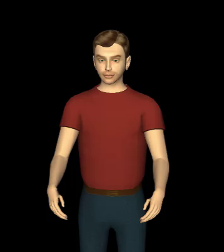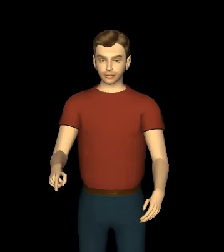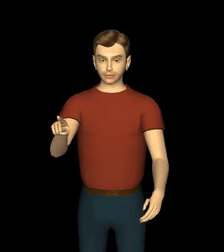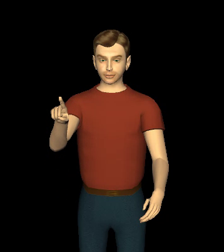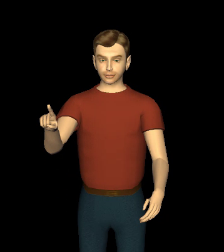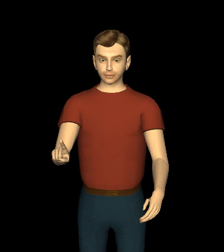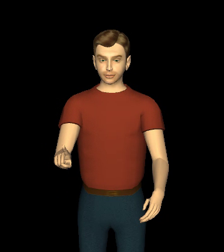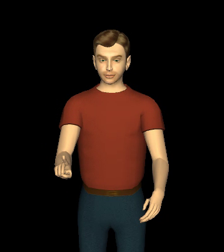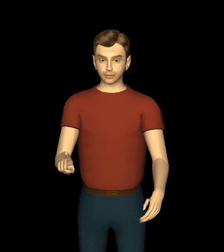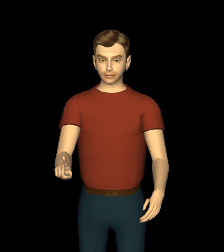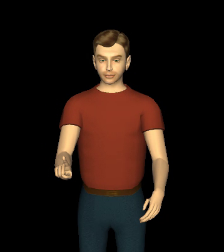يستجوب